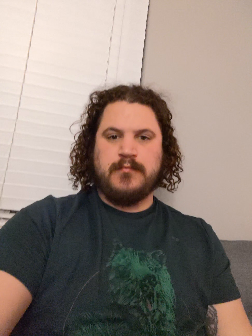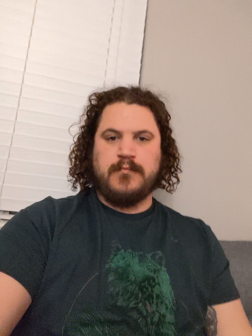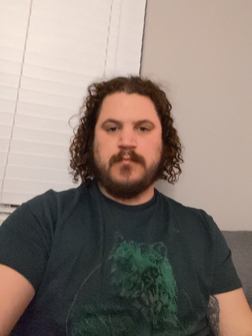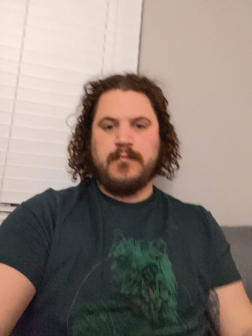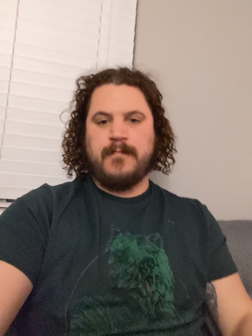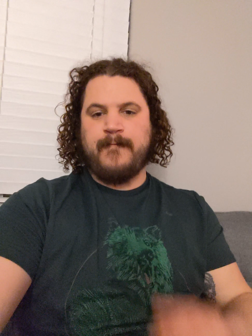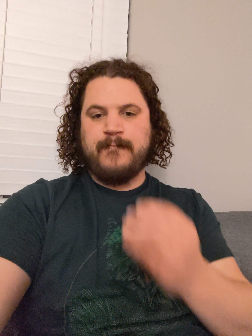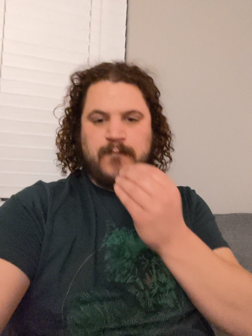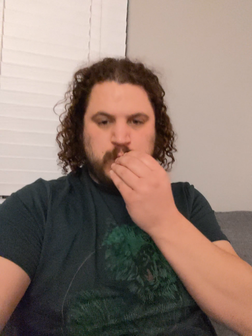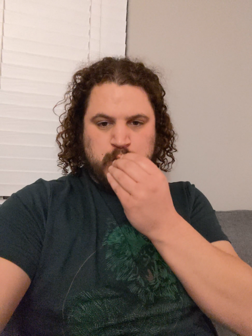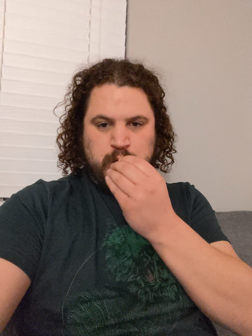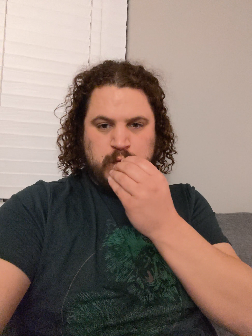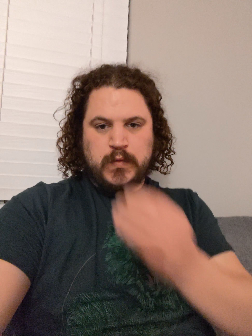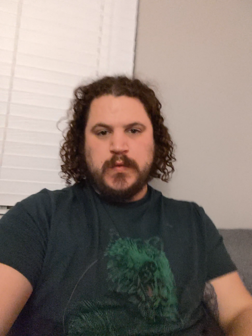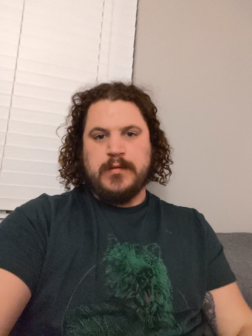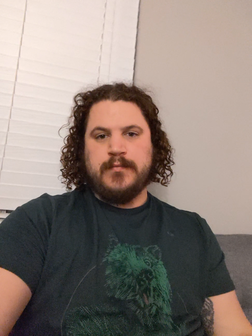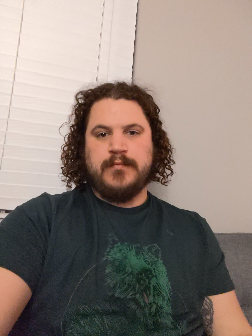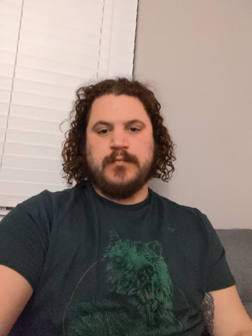food